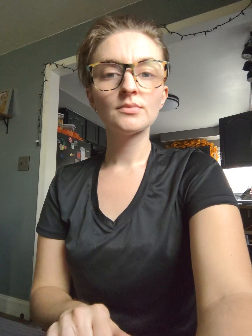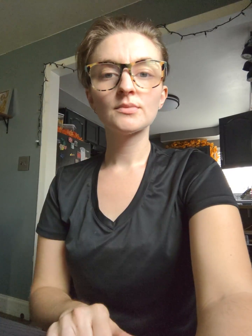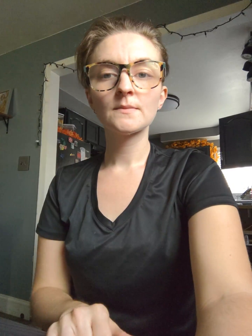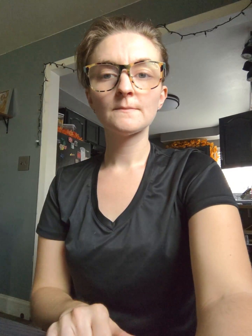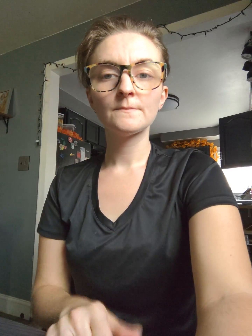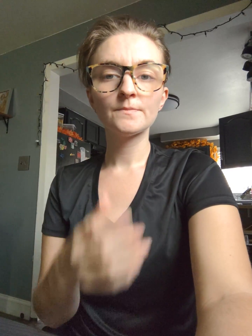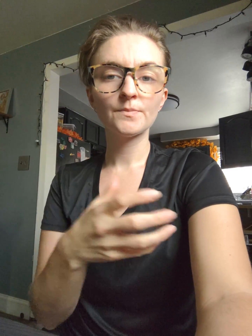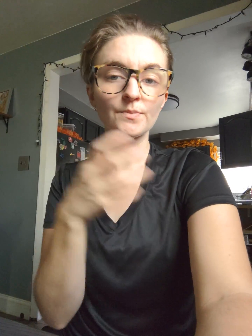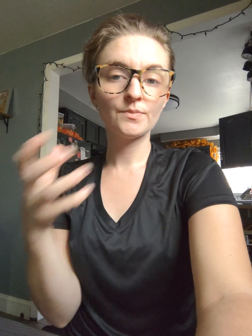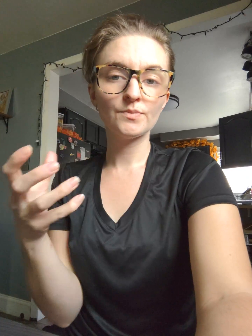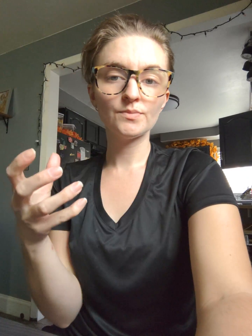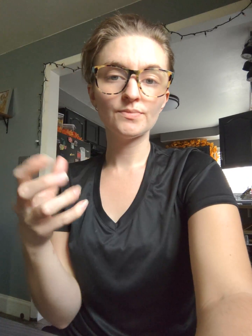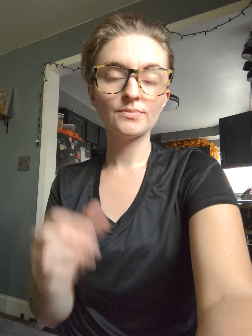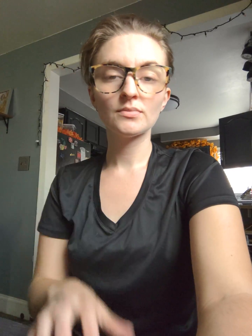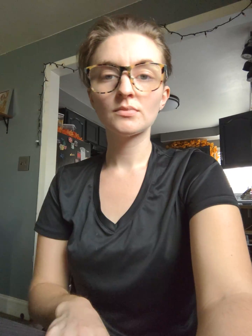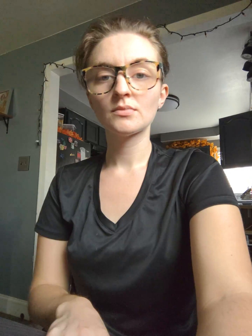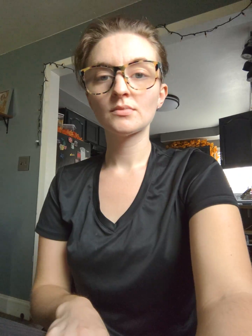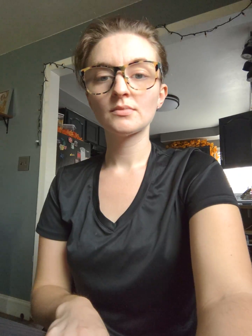much